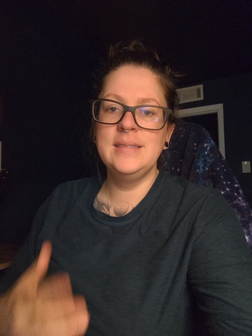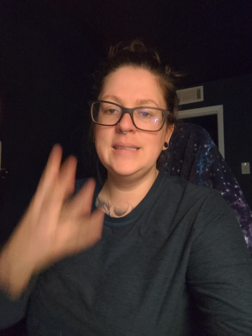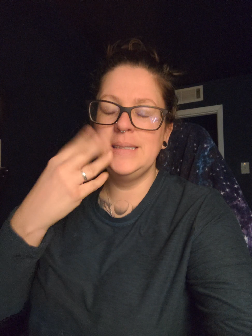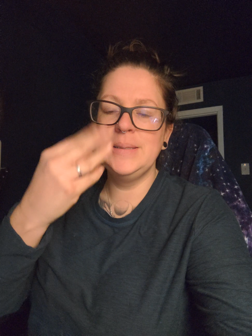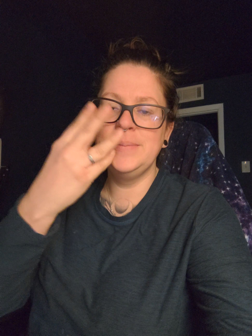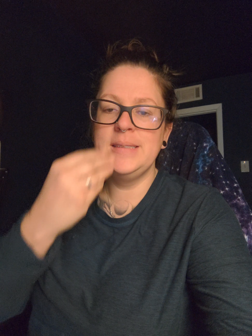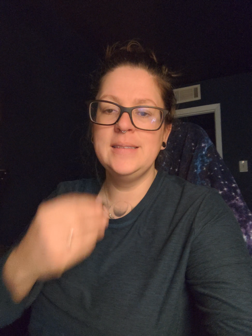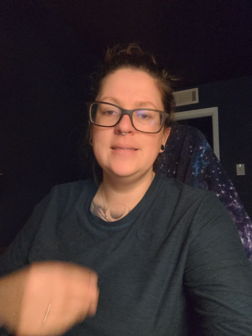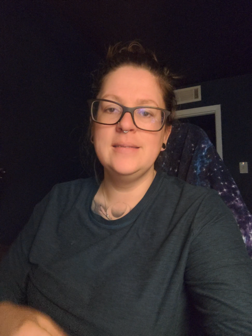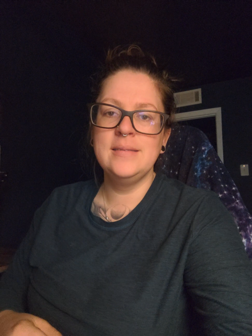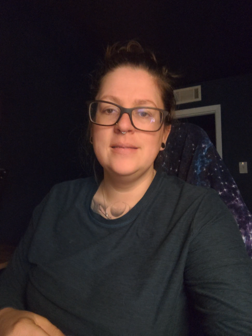sleepy